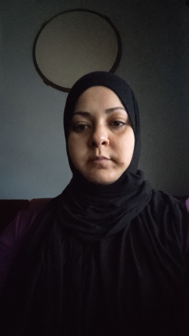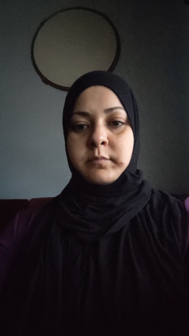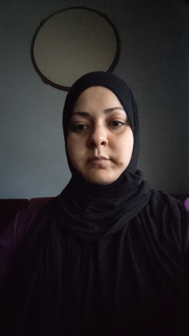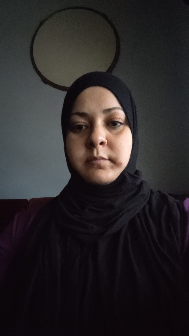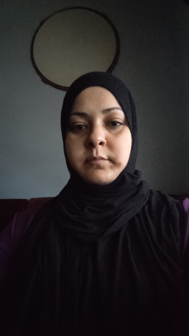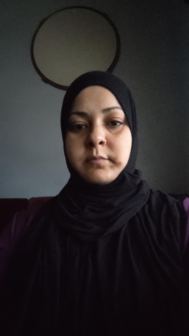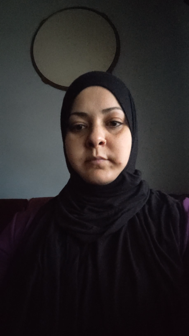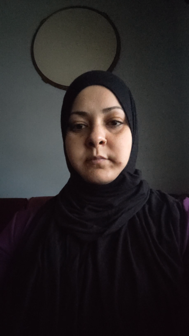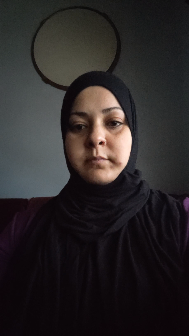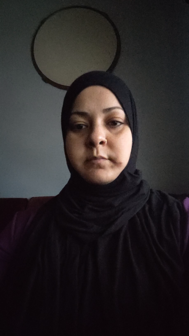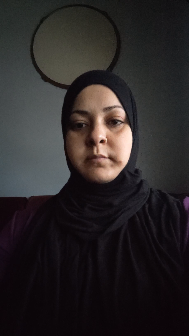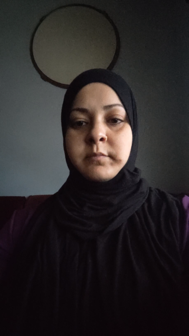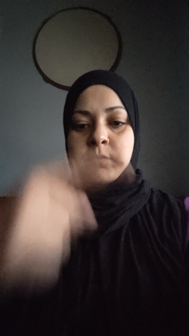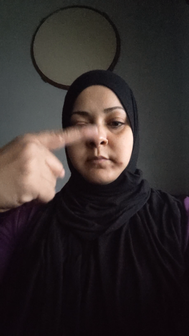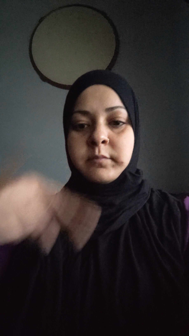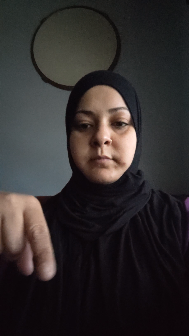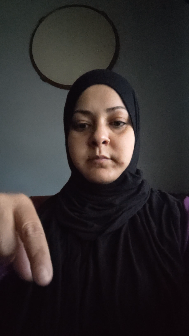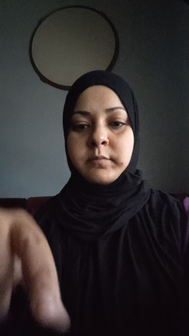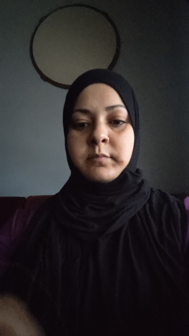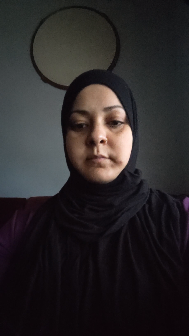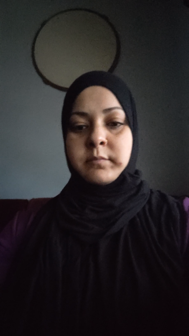cut